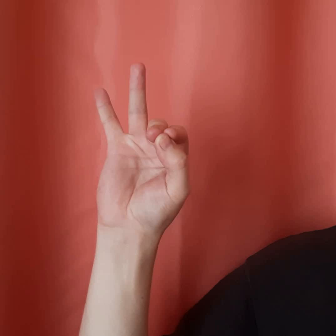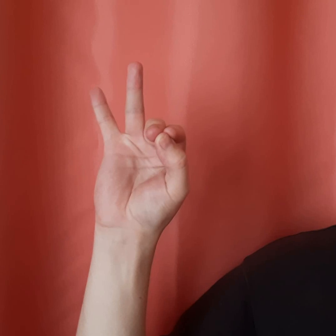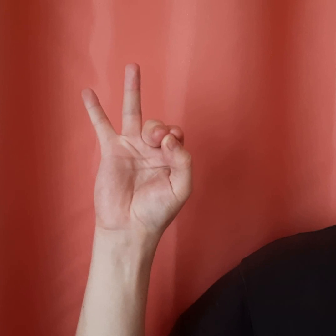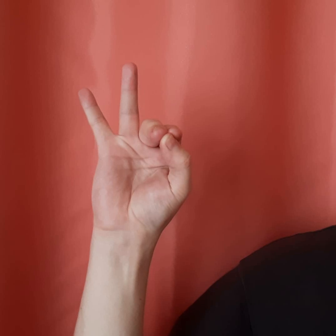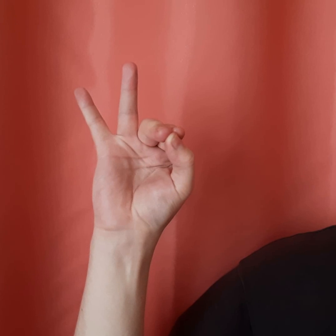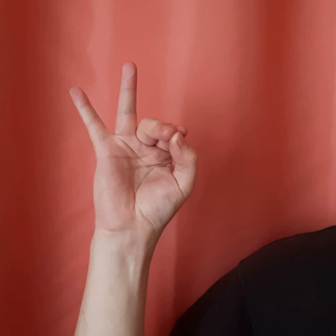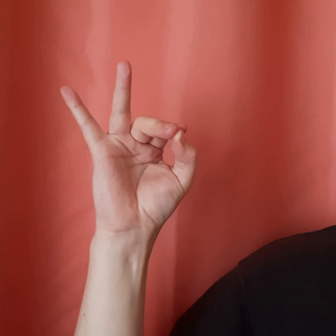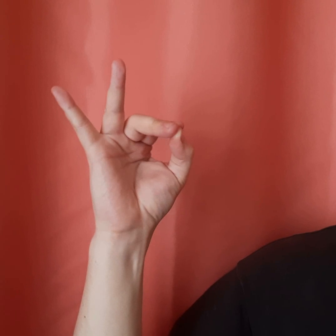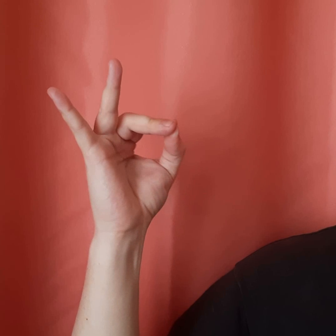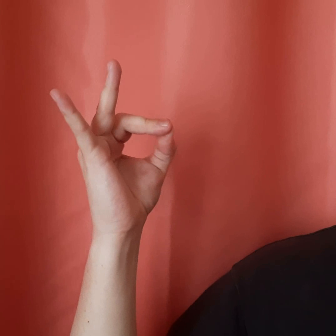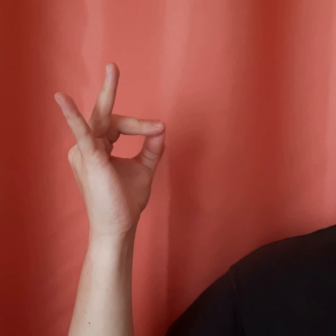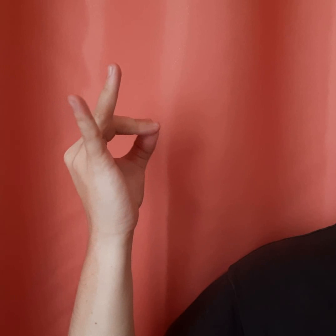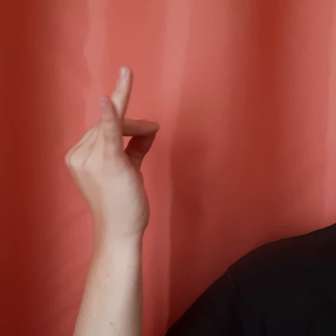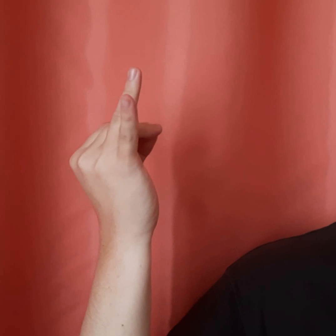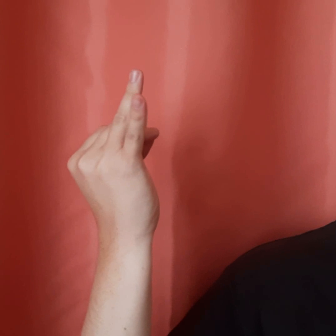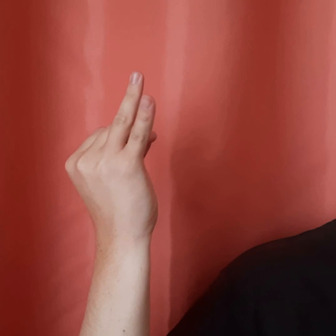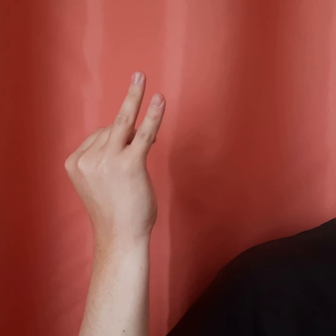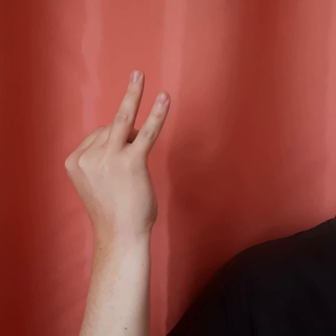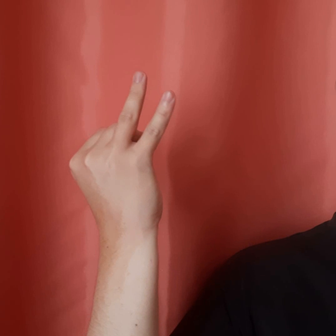Й